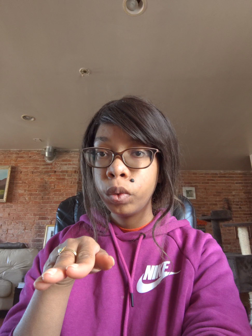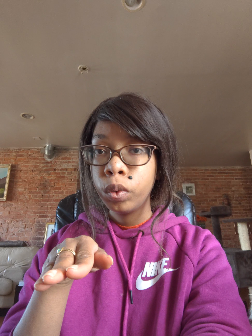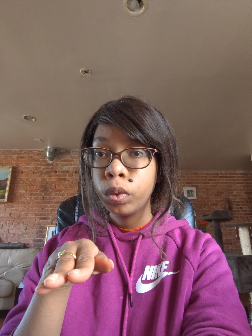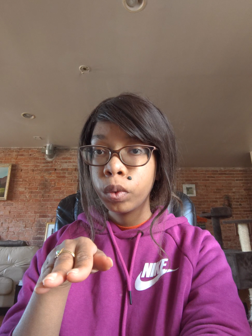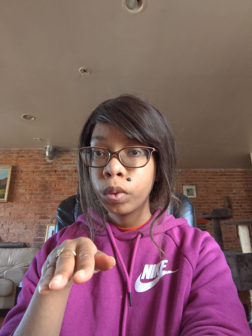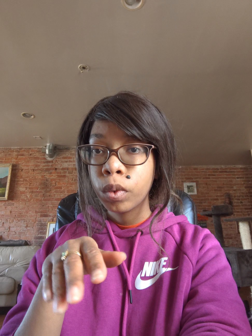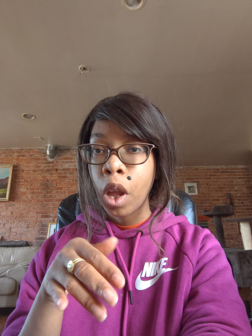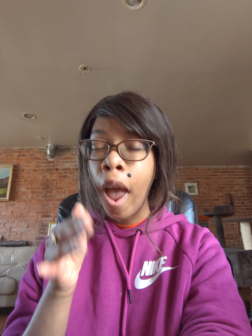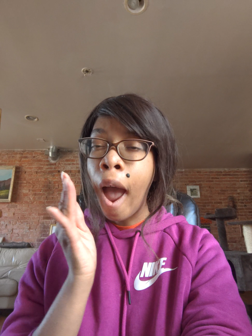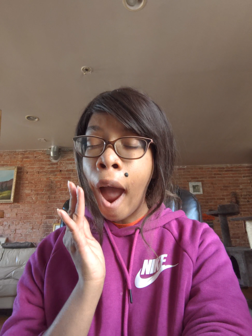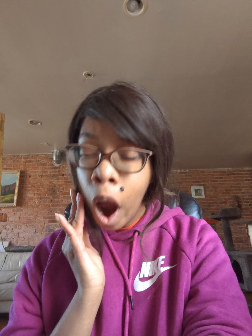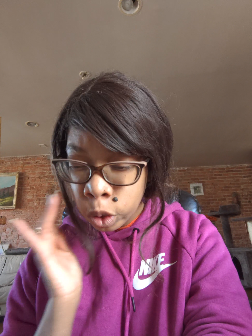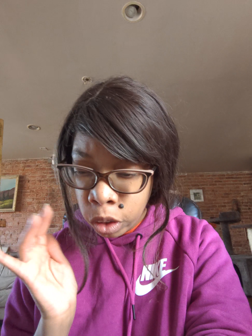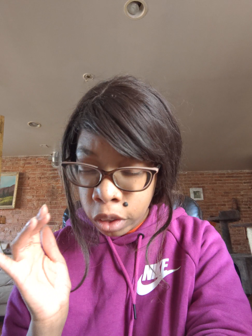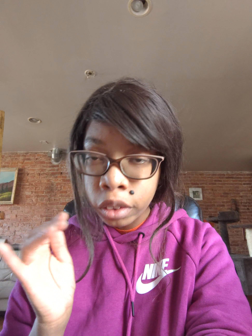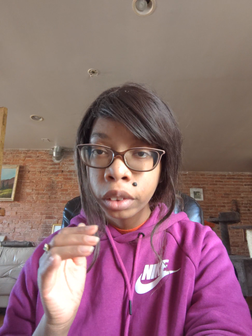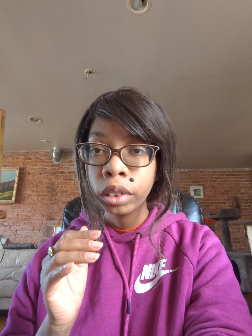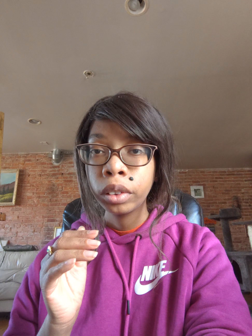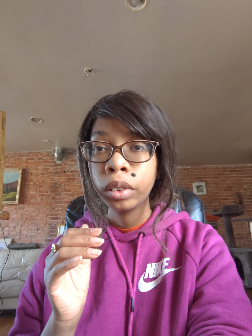owie